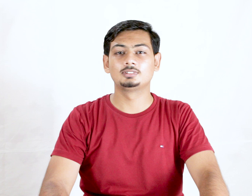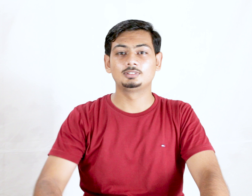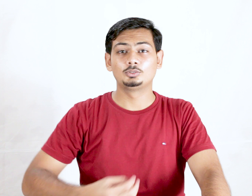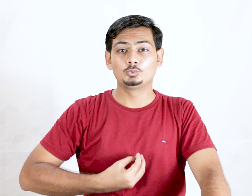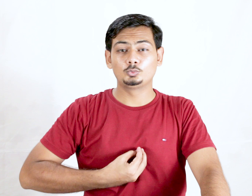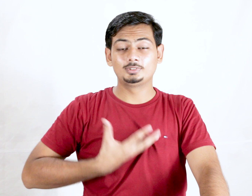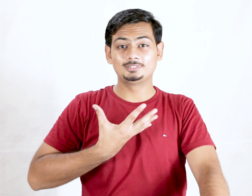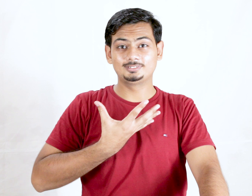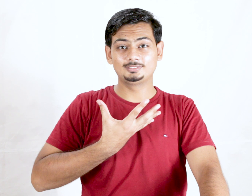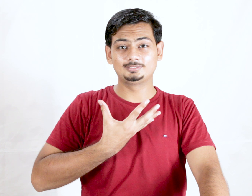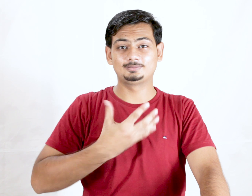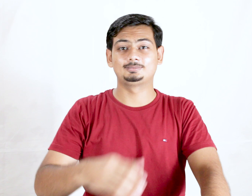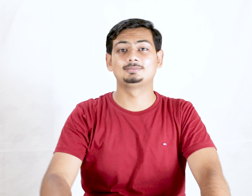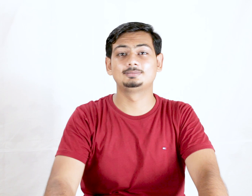glad